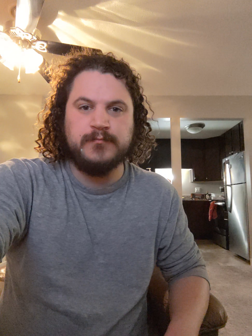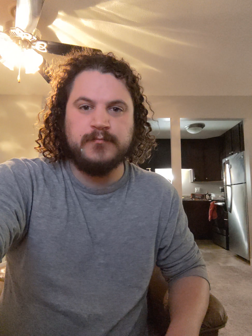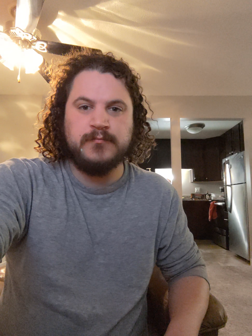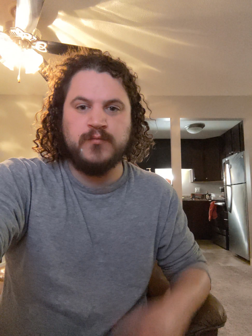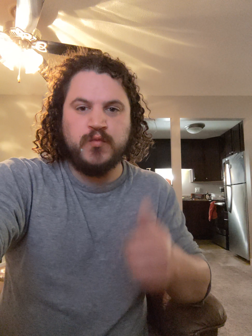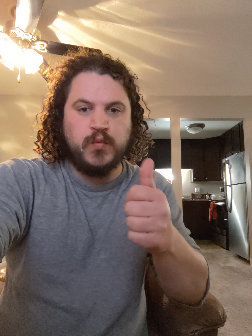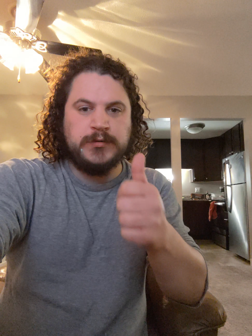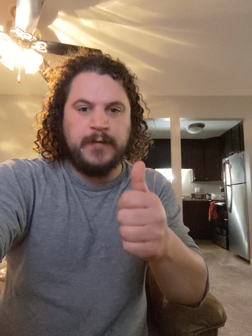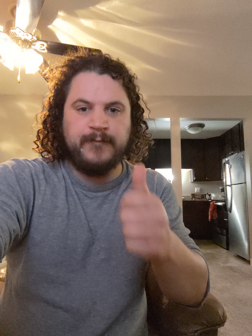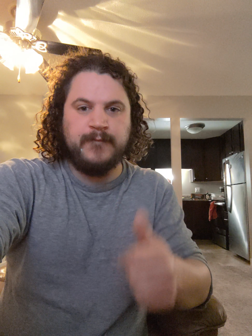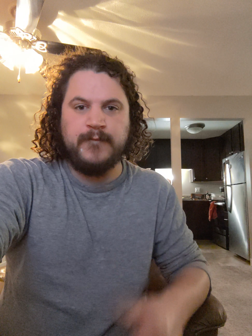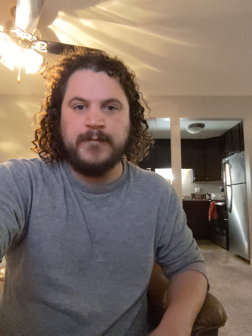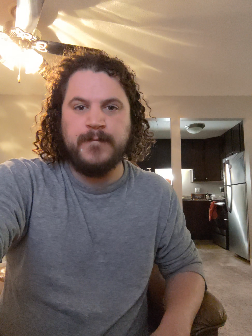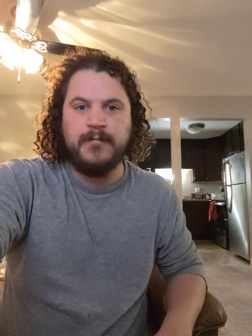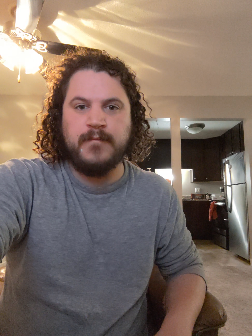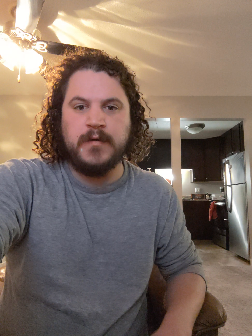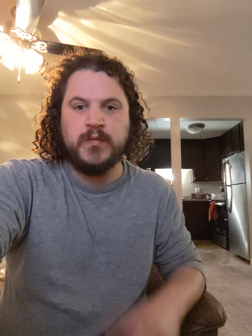yourself